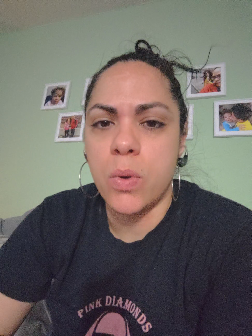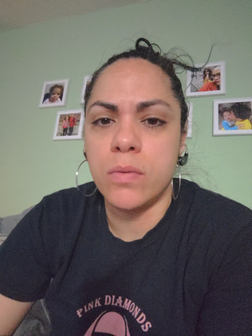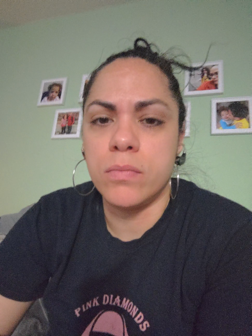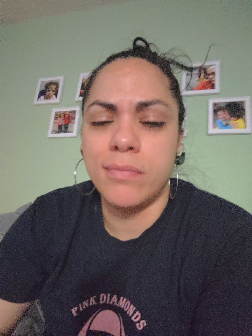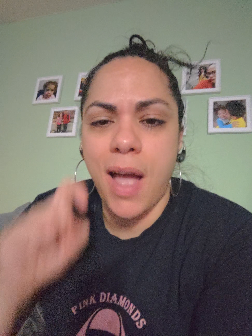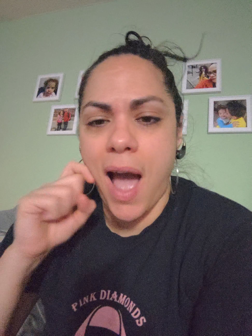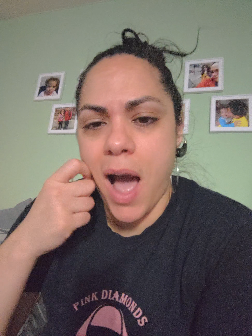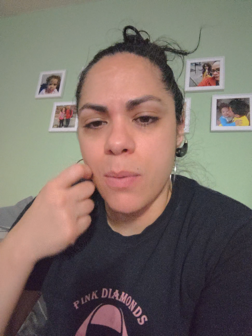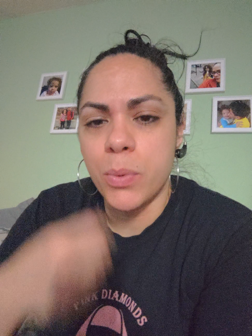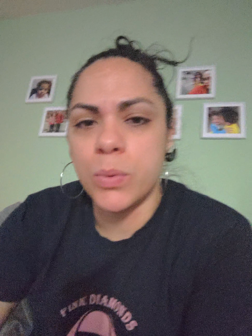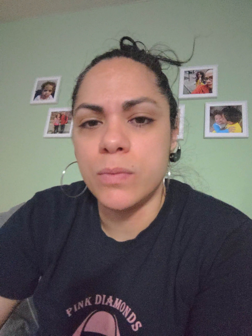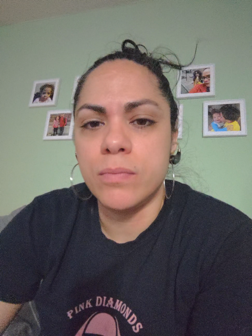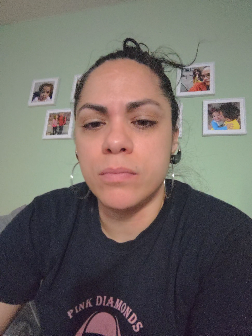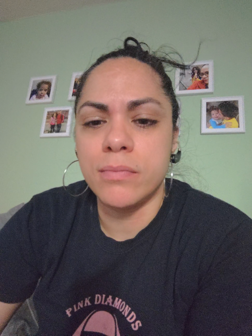apple